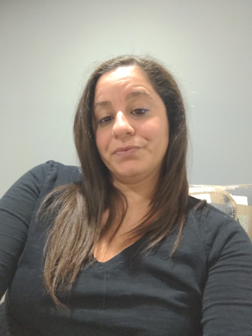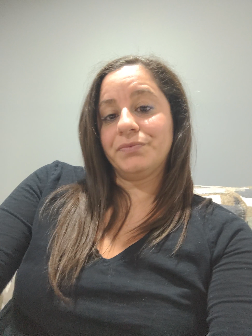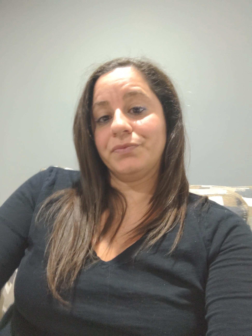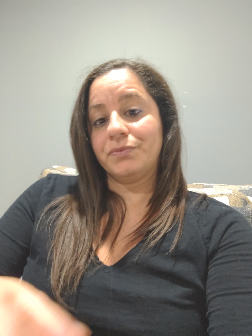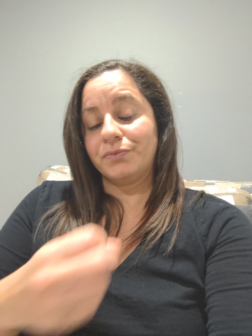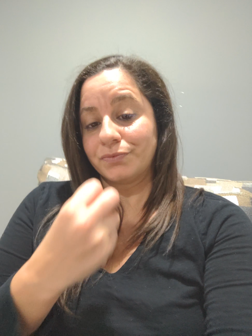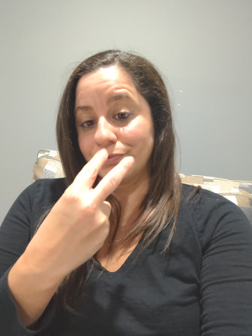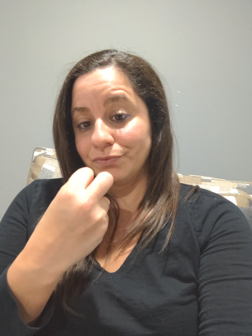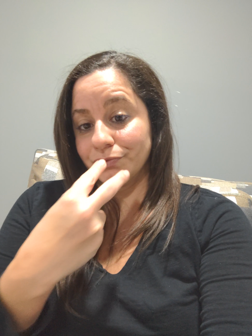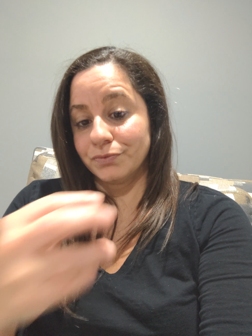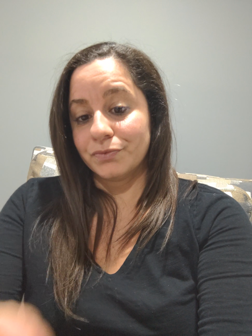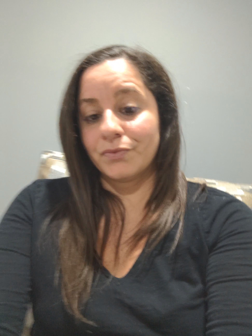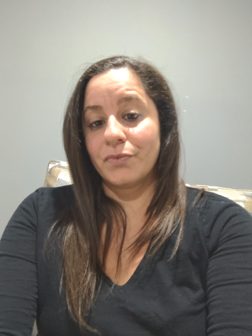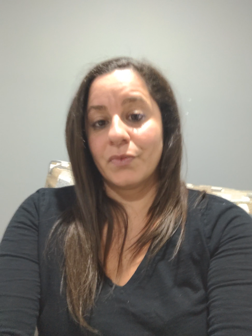snack